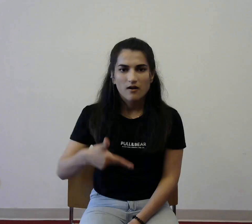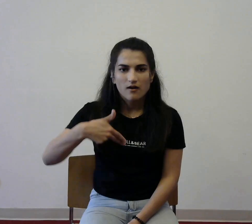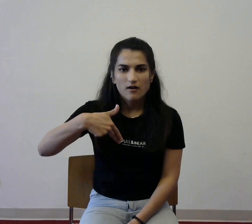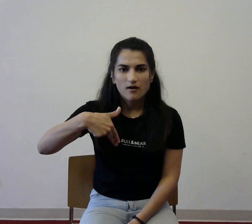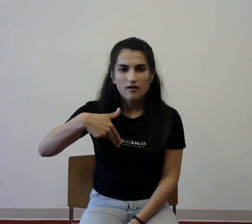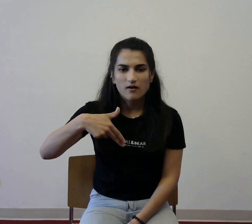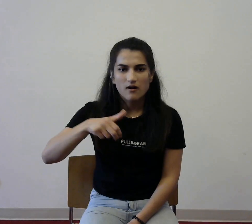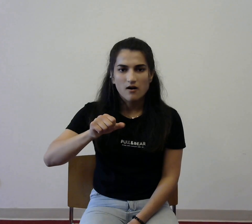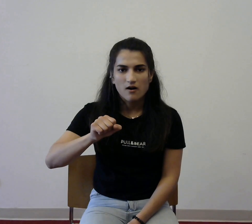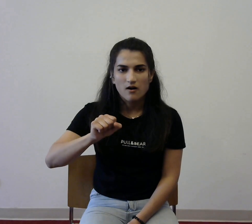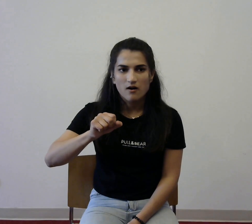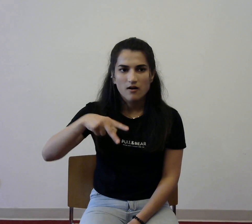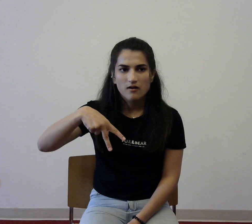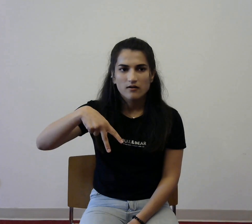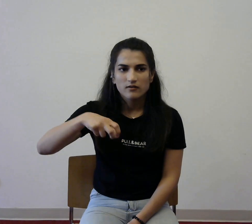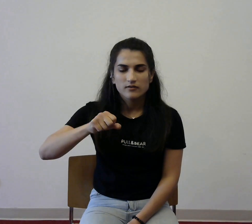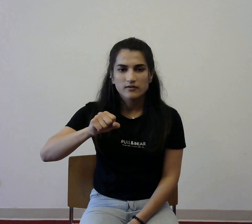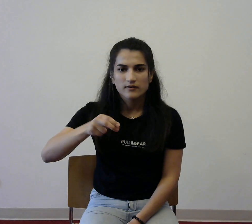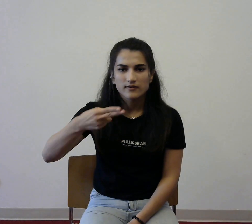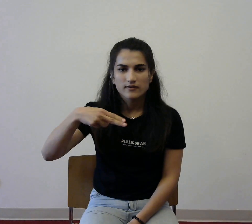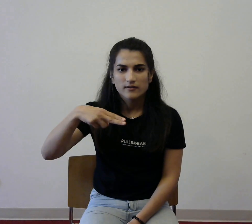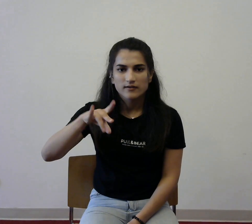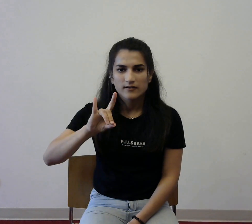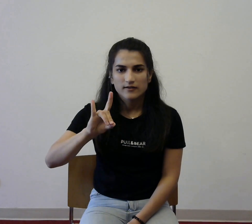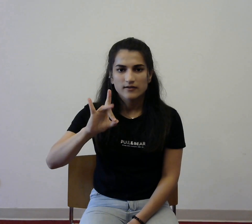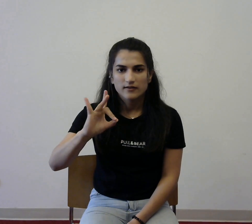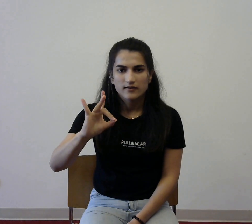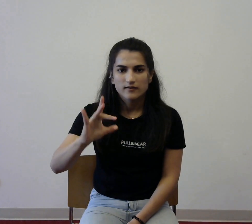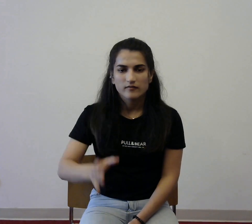halaldır